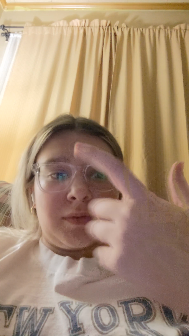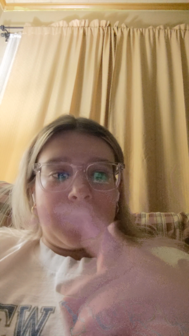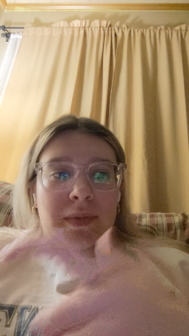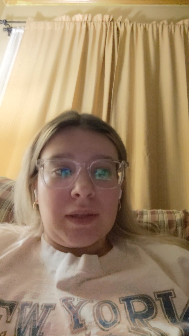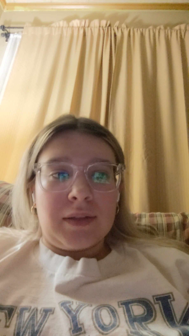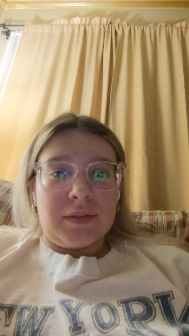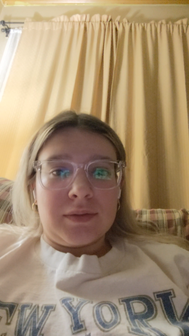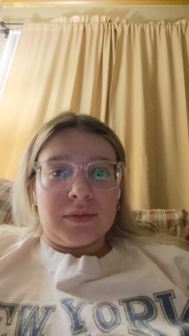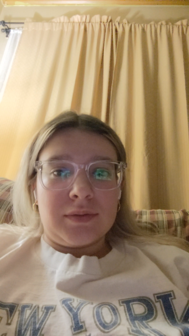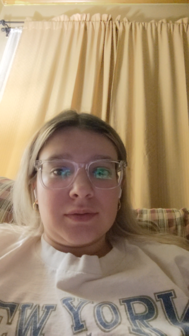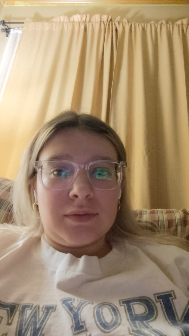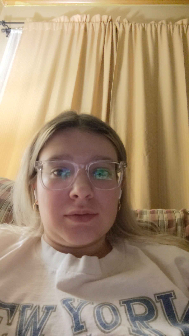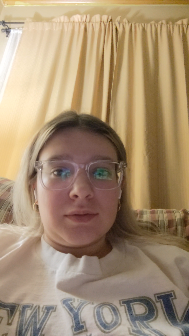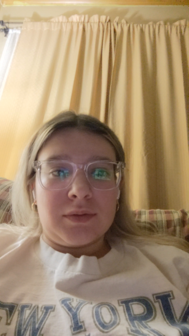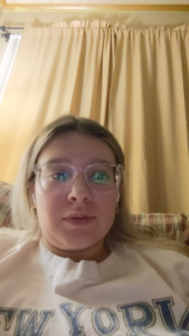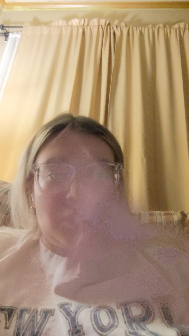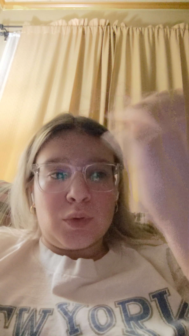going to